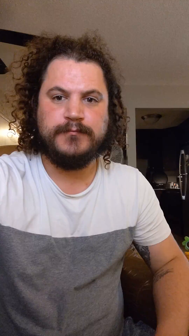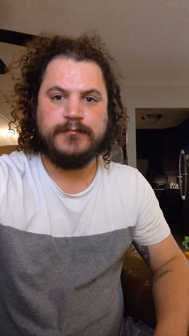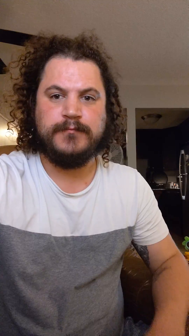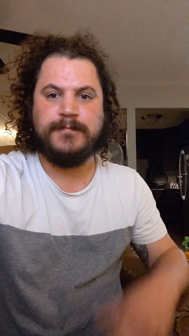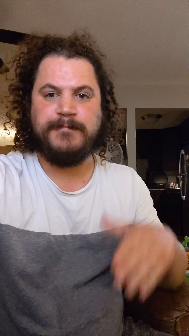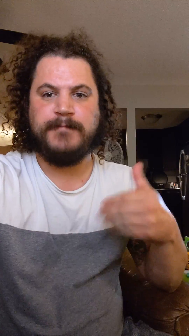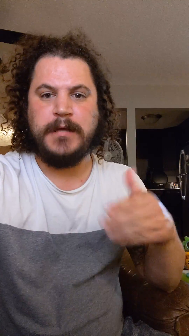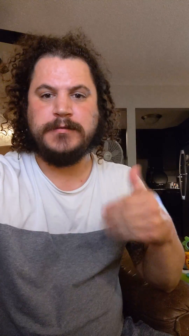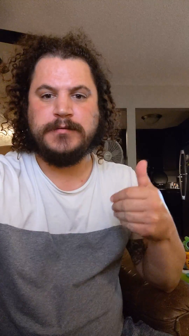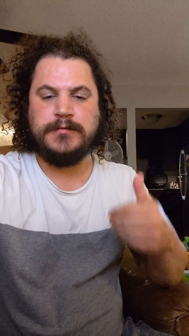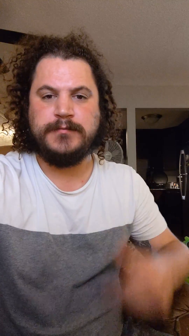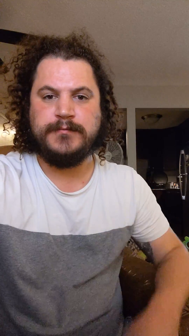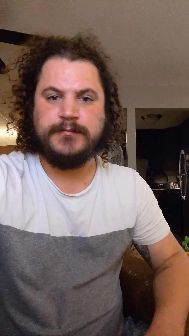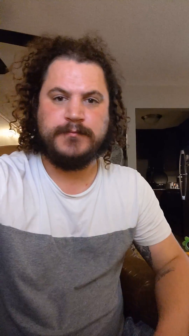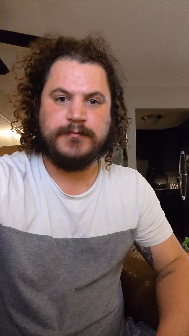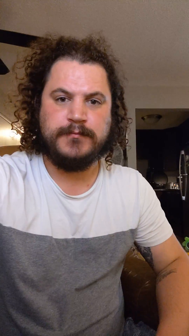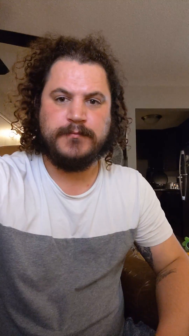pants